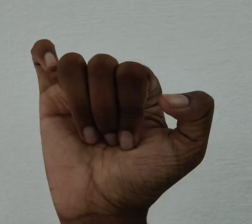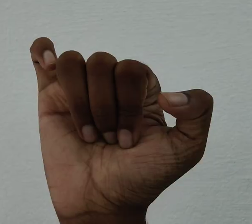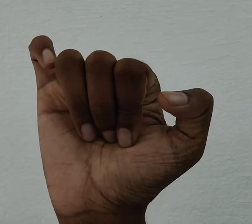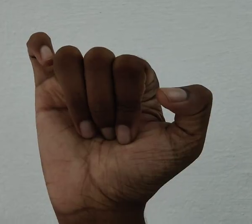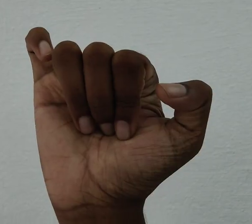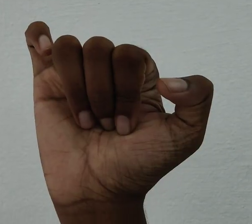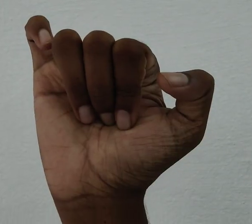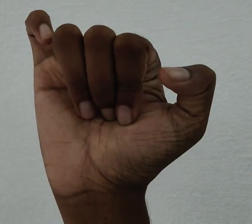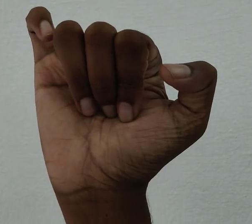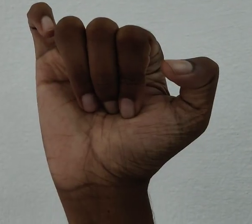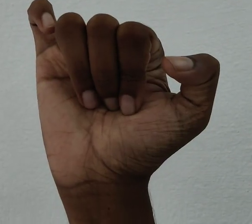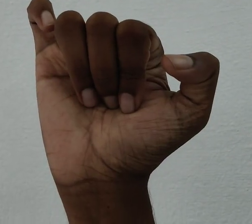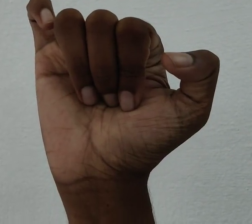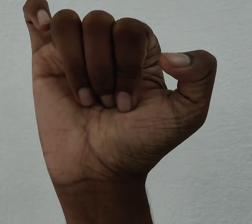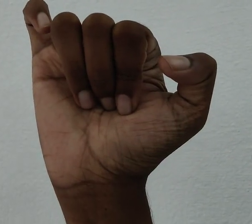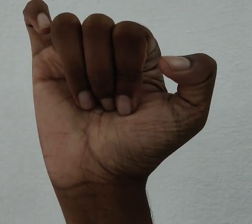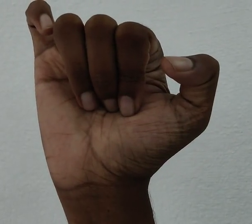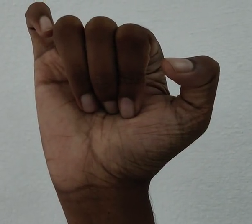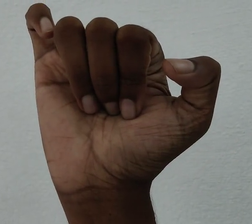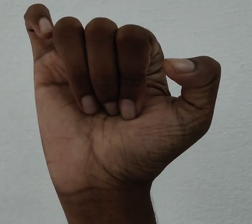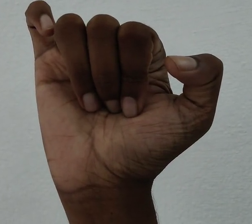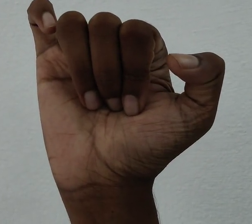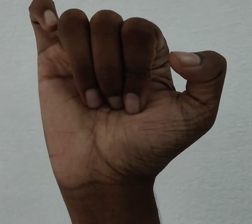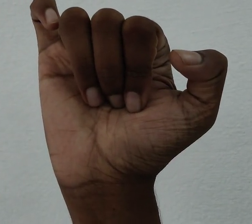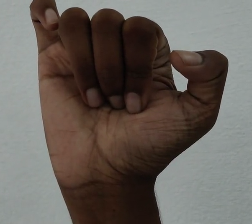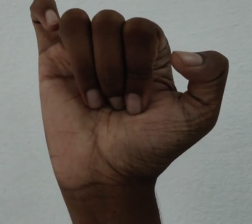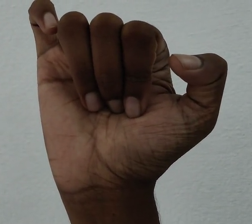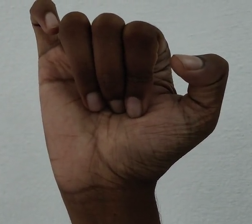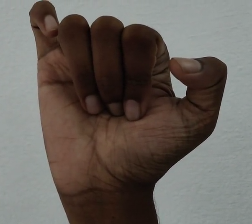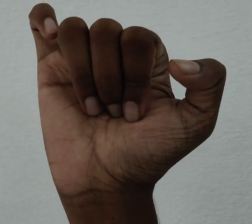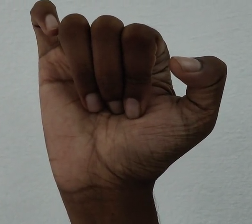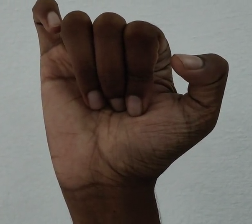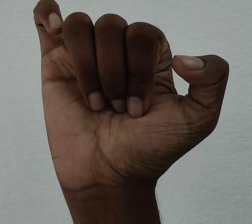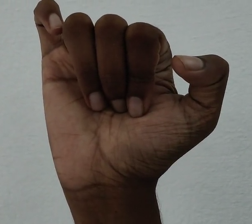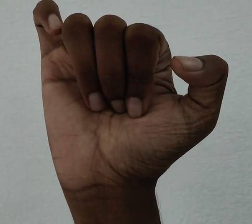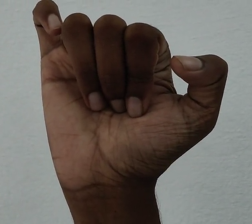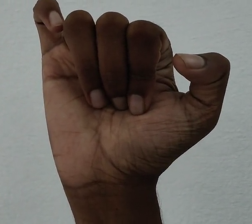ഋ